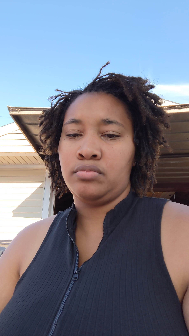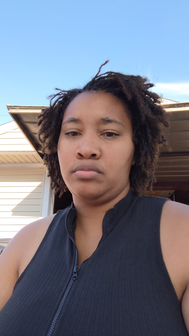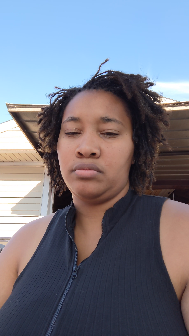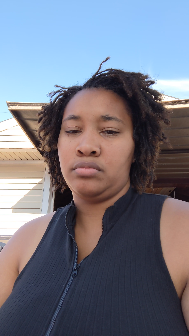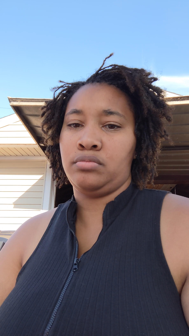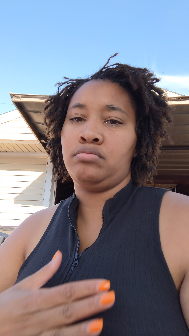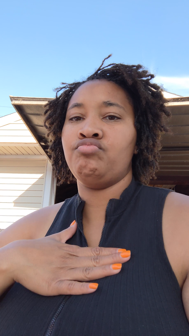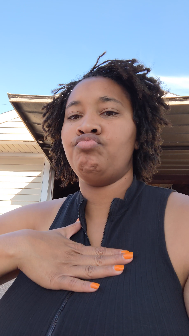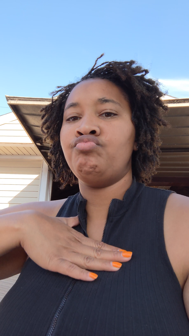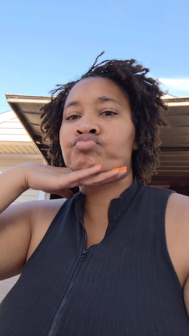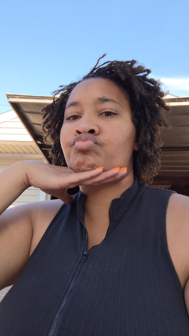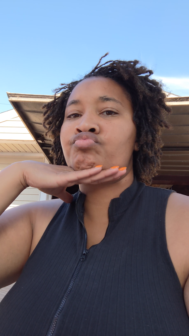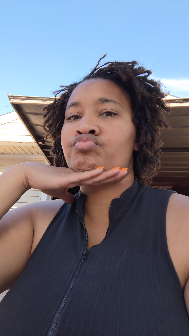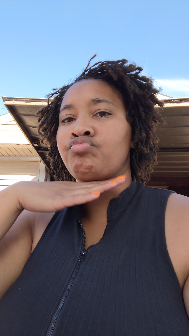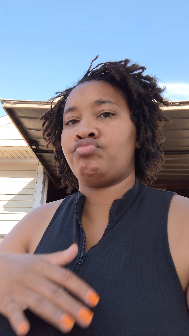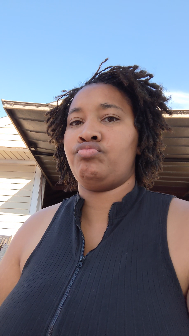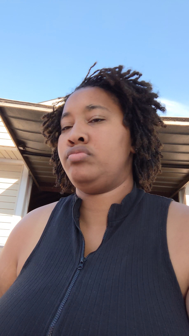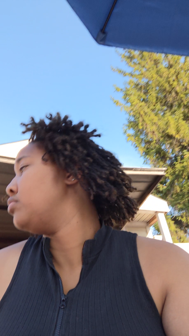full